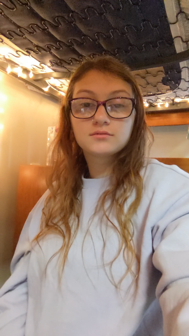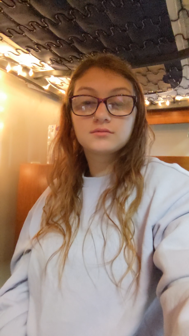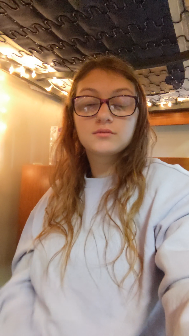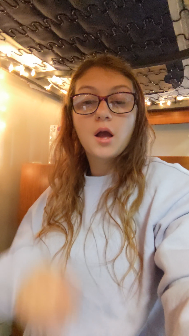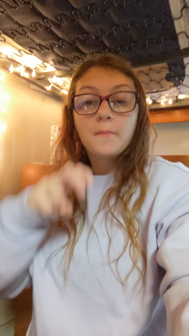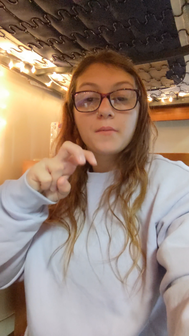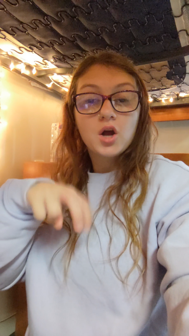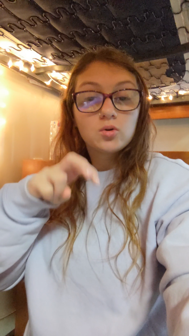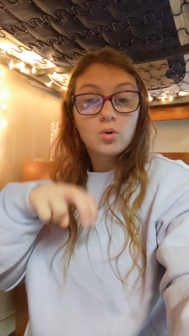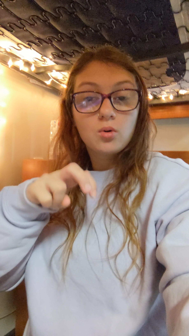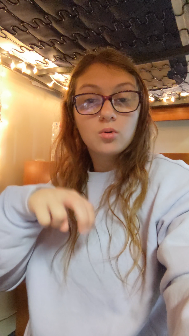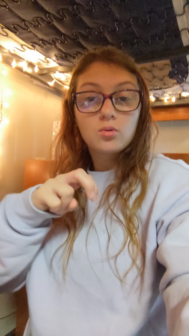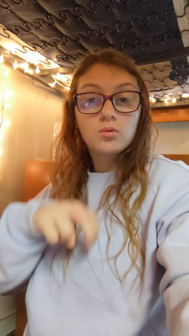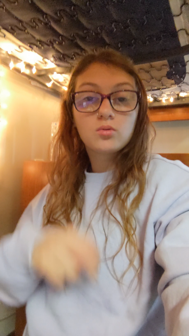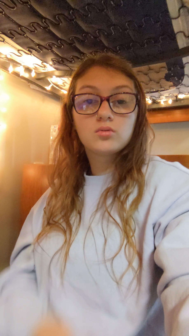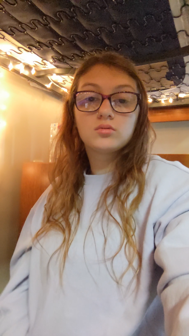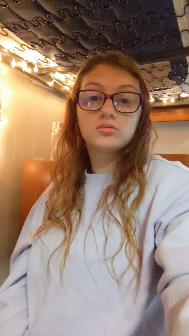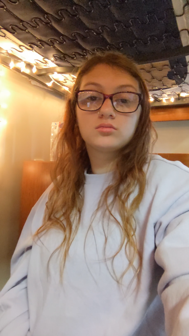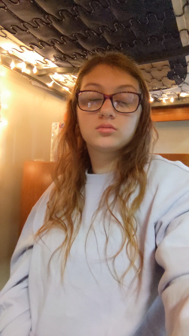potato